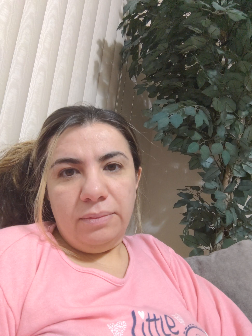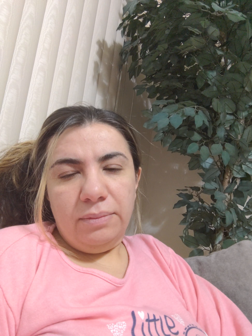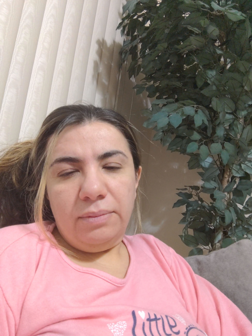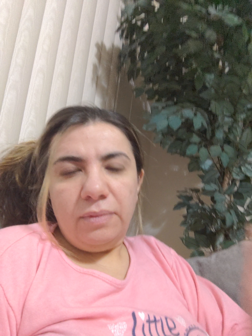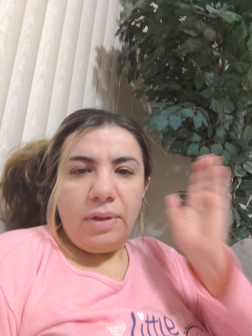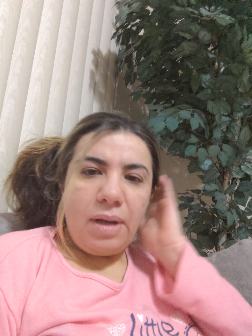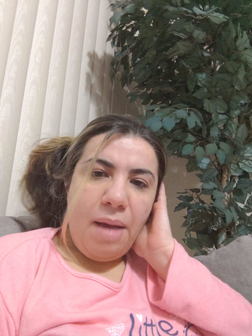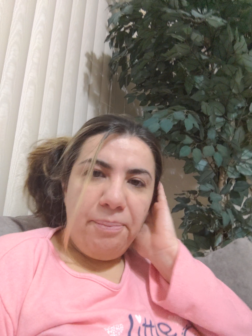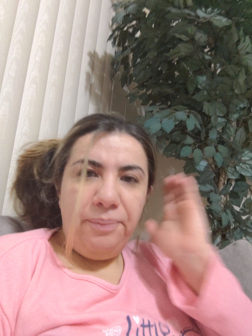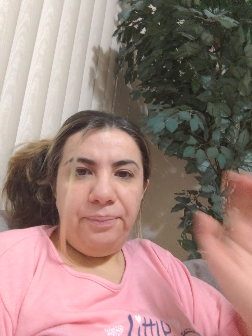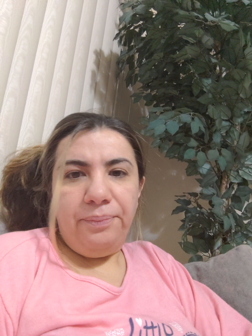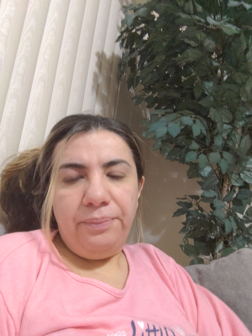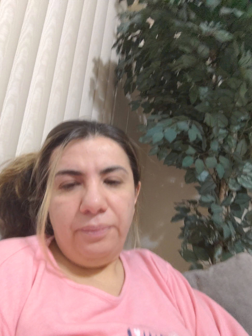bed